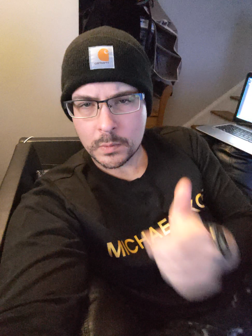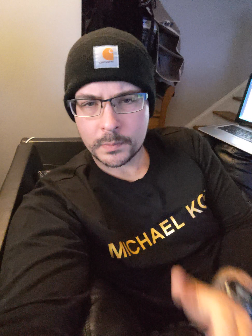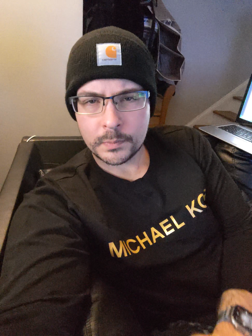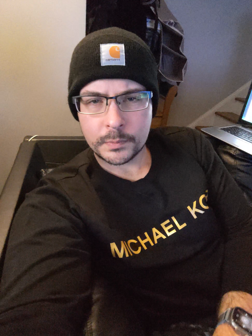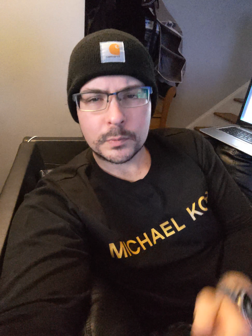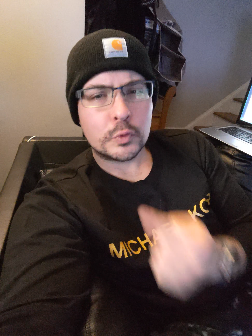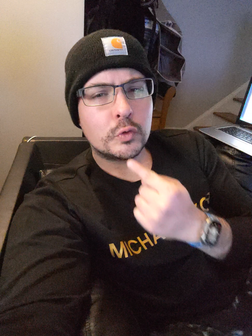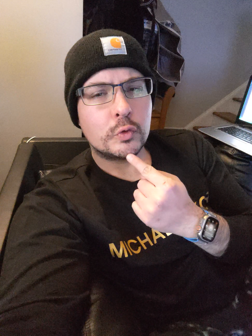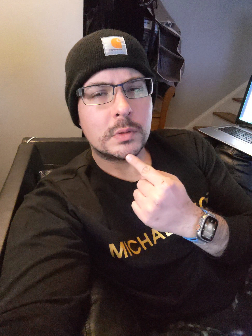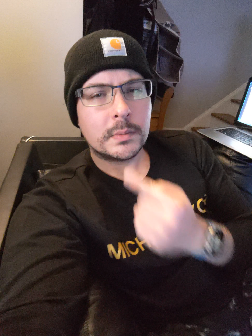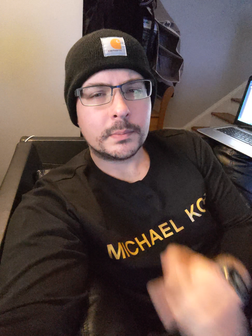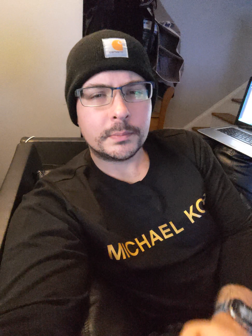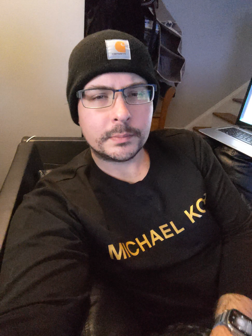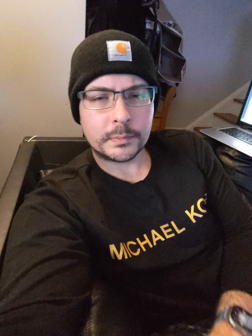chin